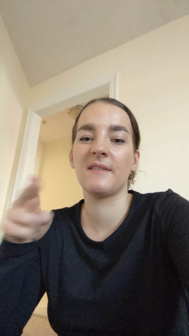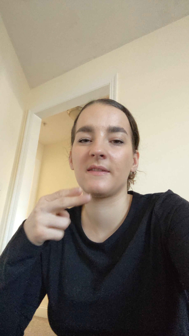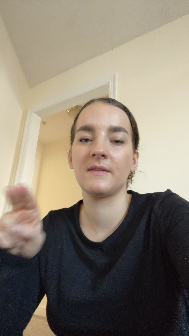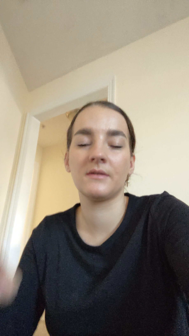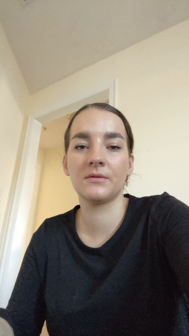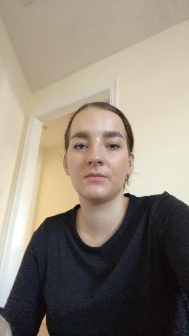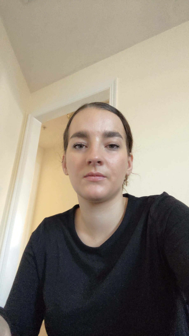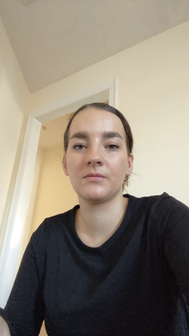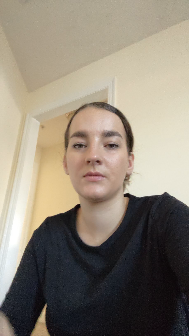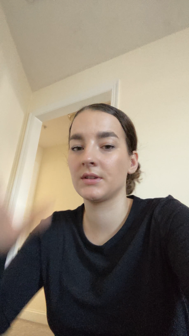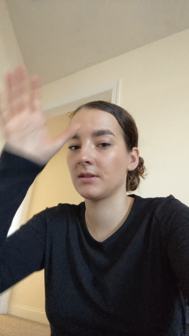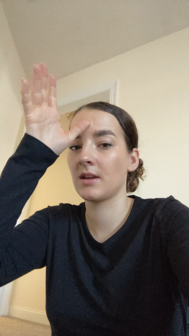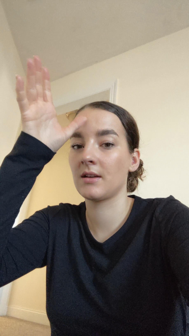daddy